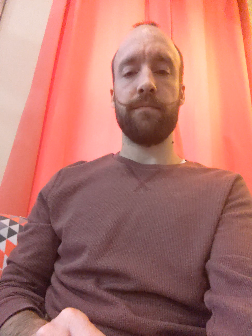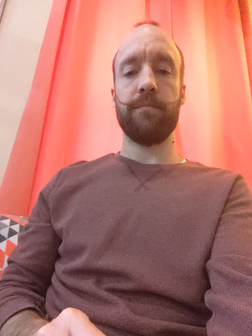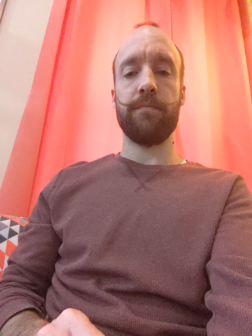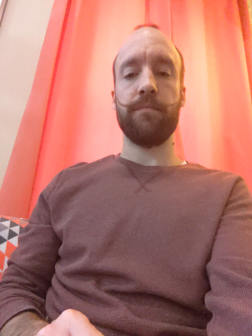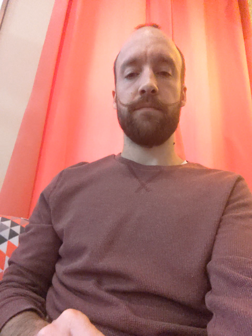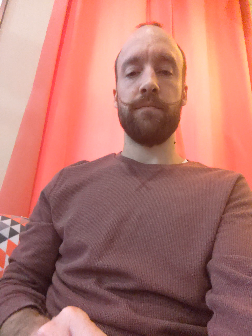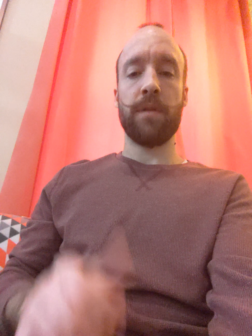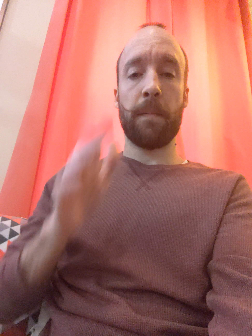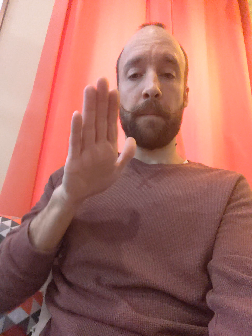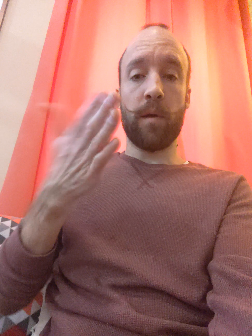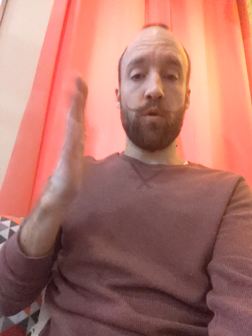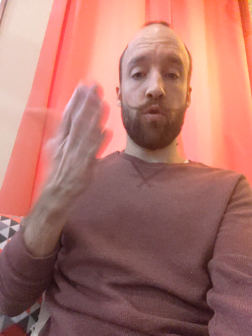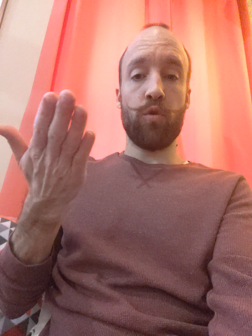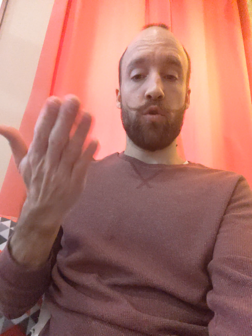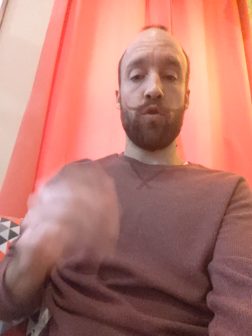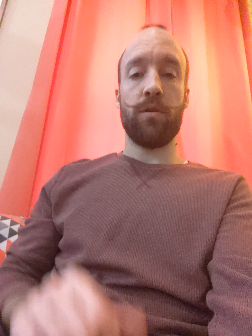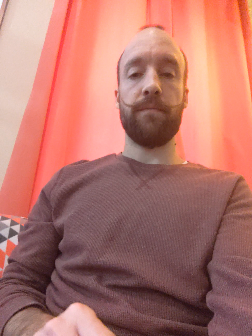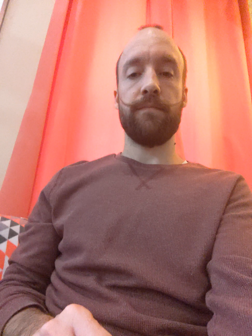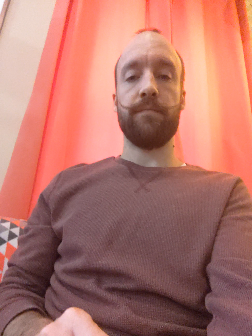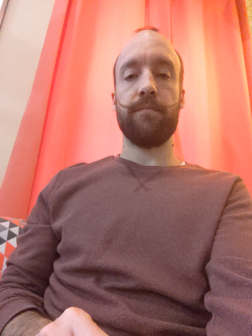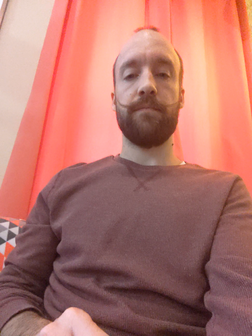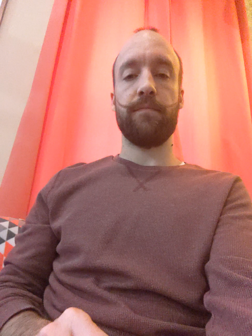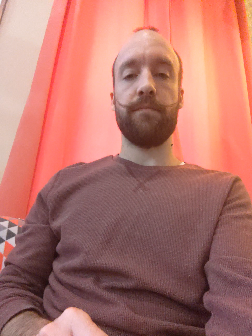book